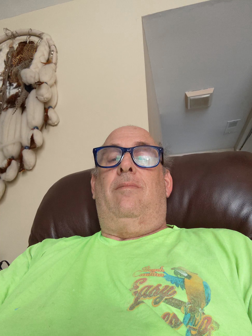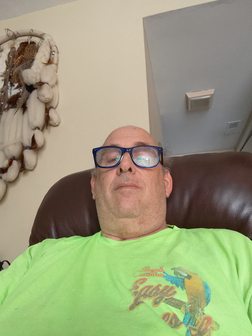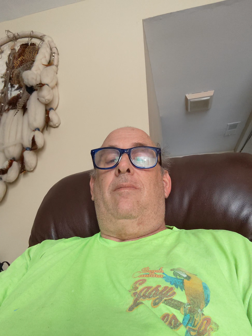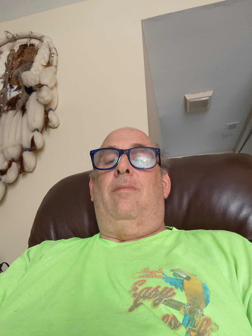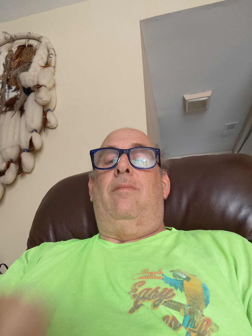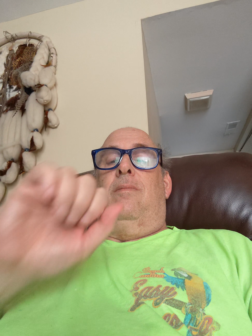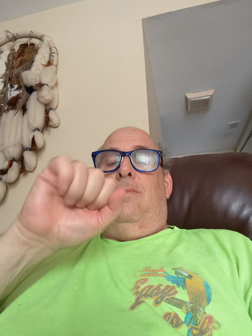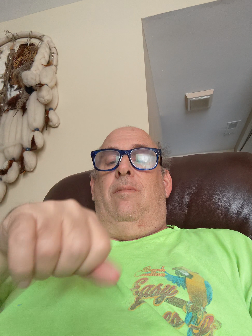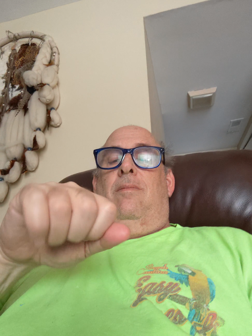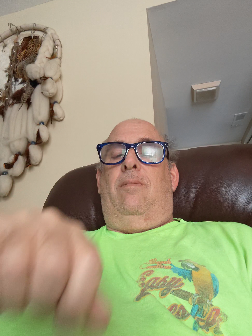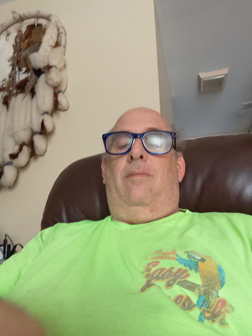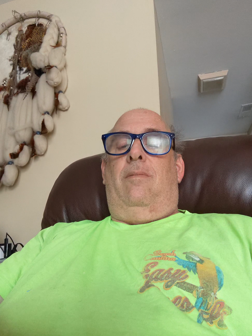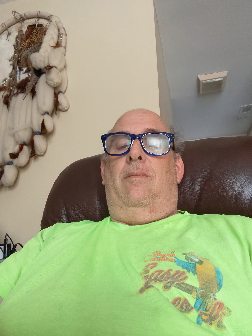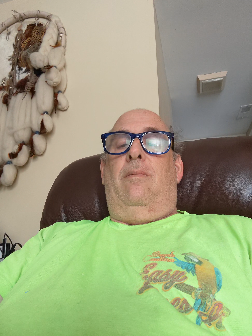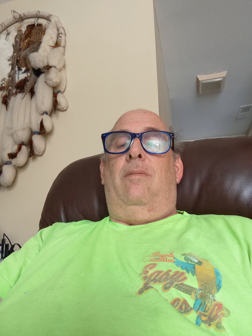yes